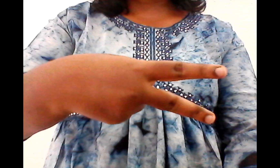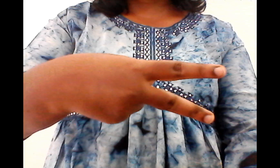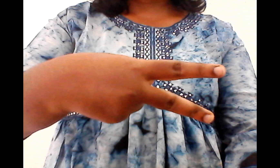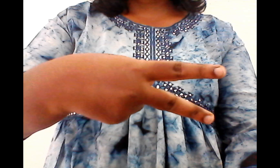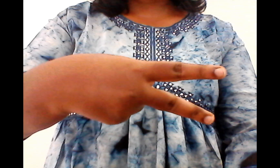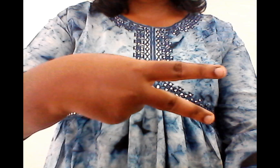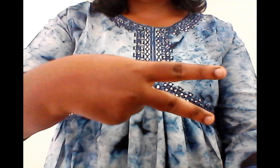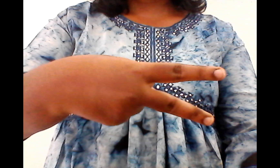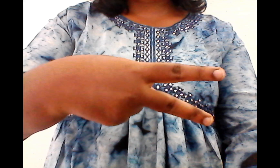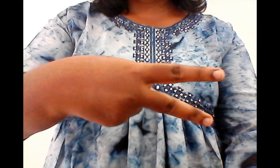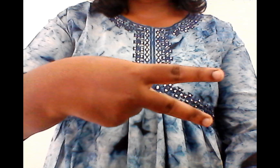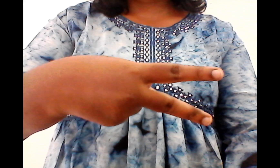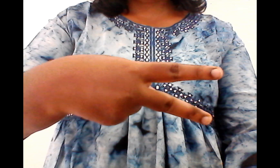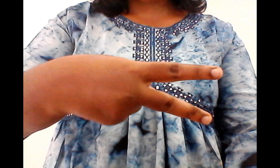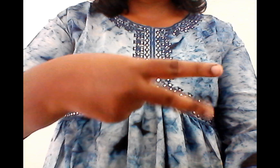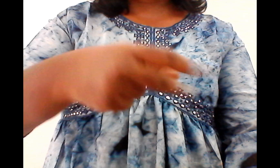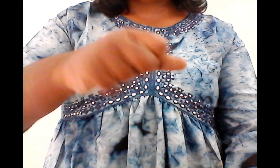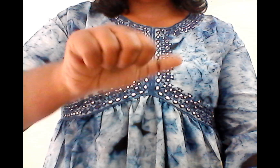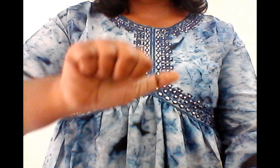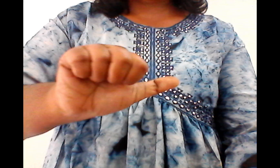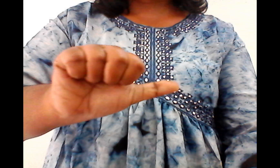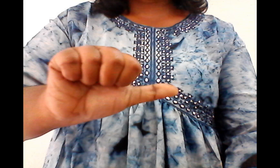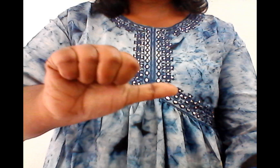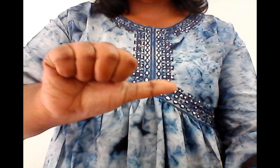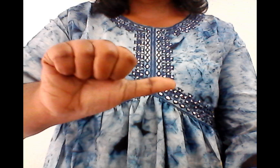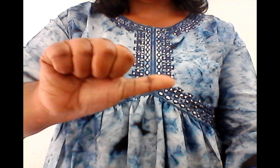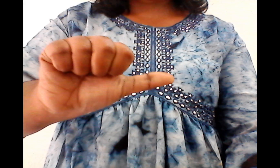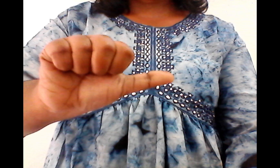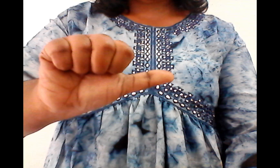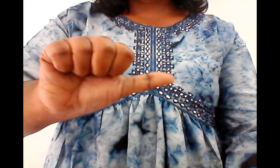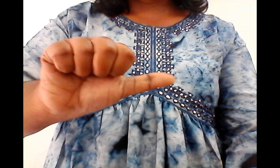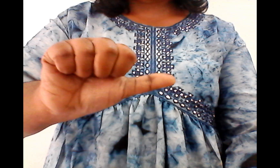ഐ